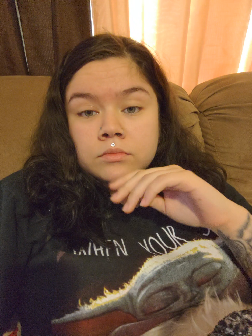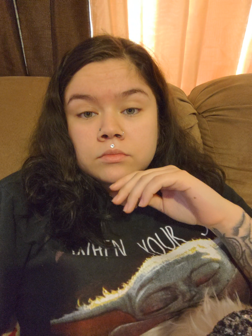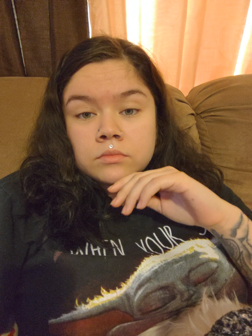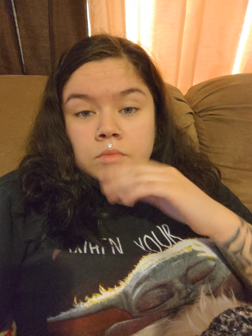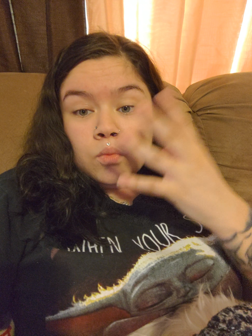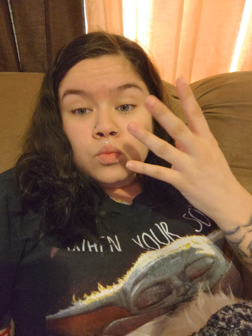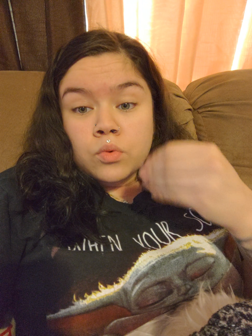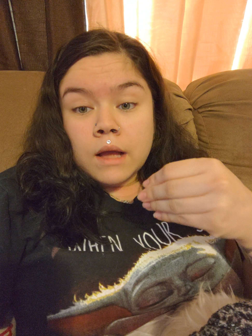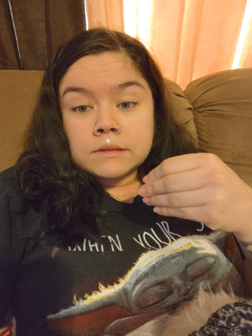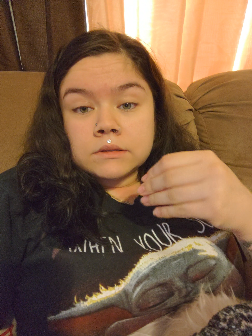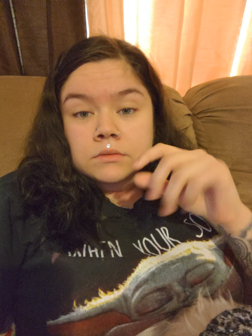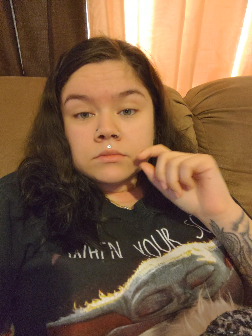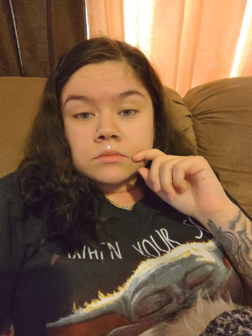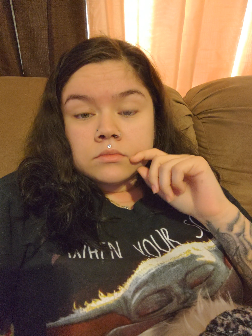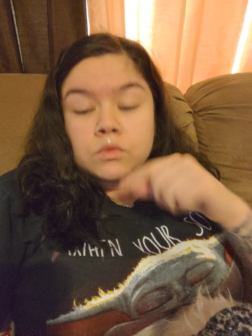wet